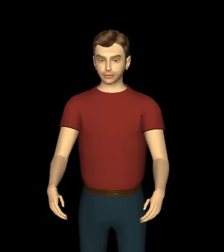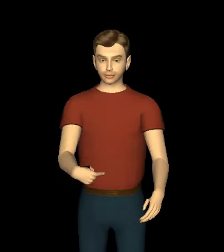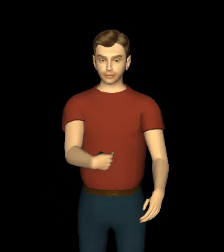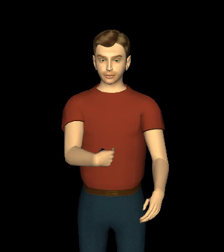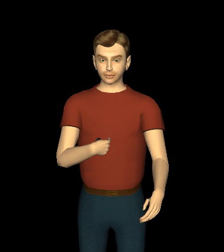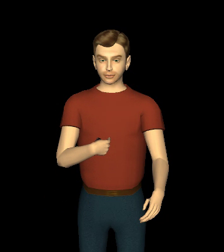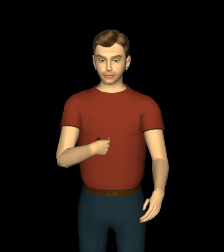أنا